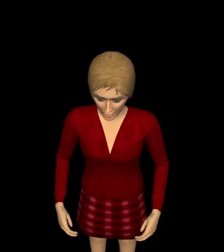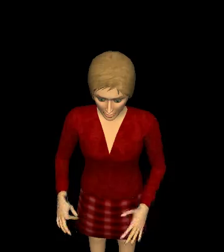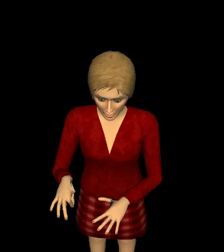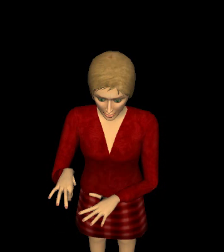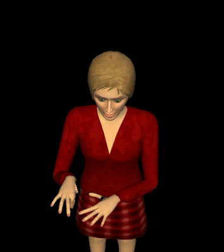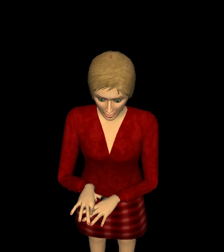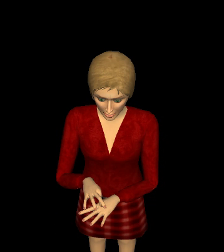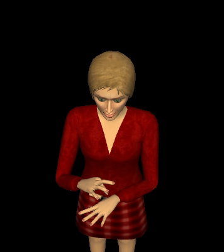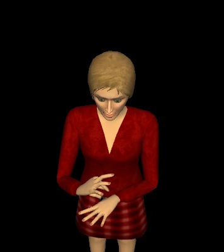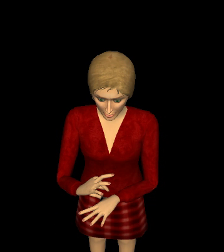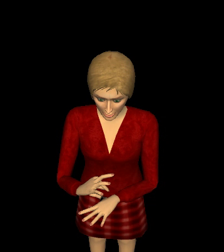زواج